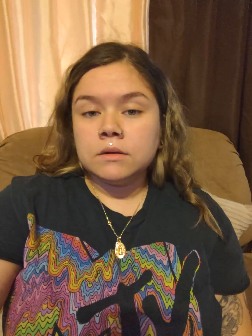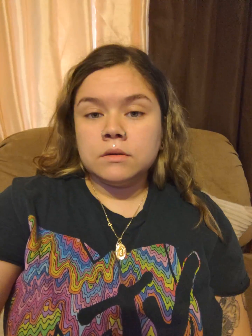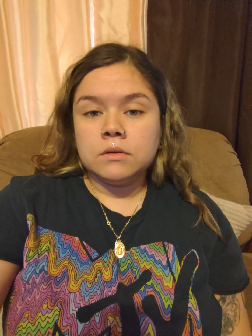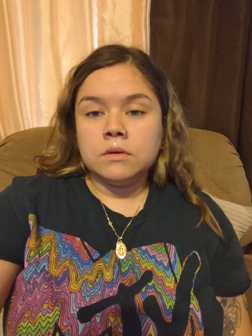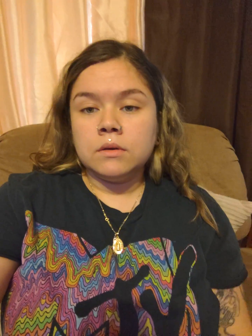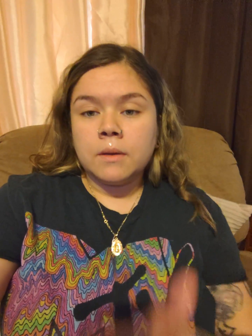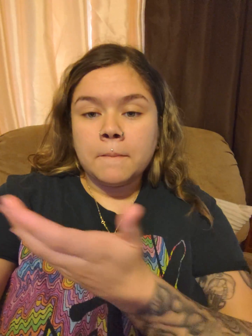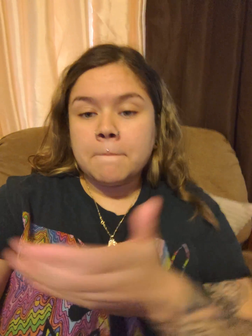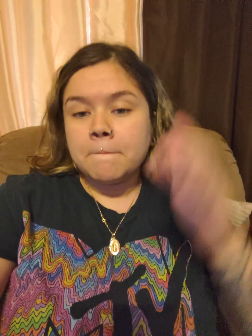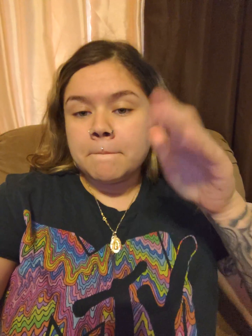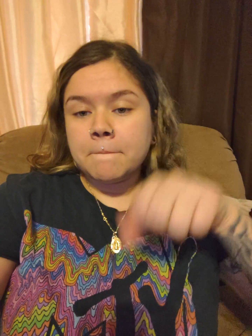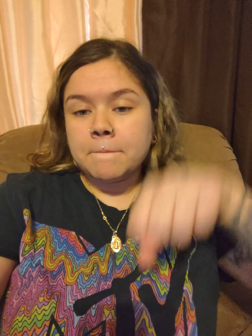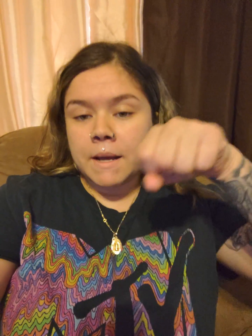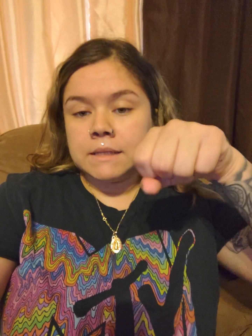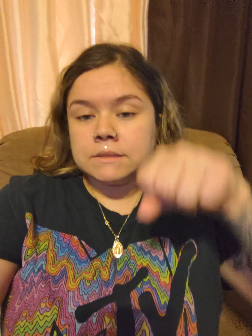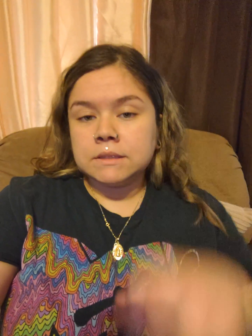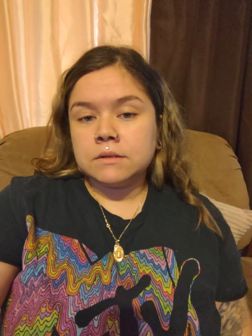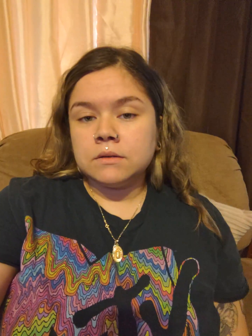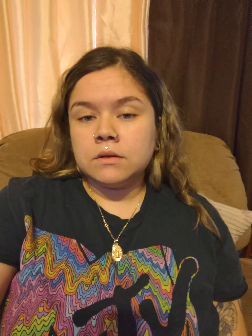basket